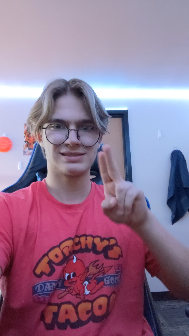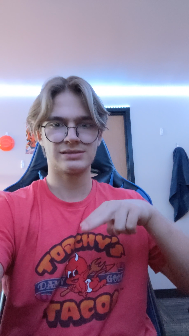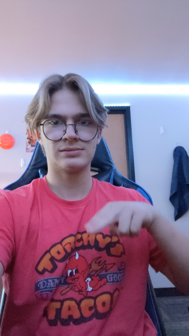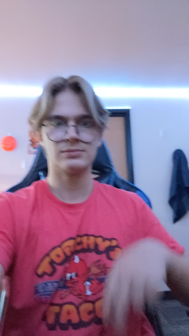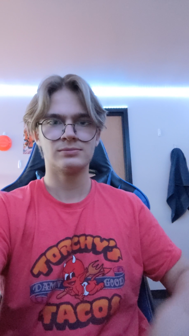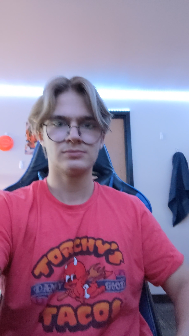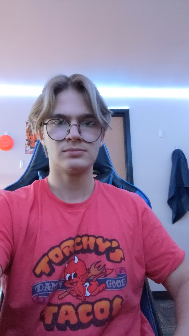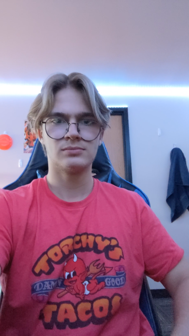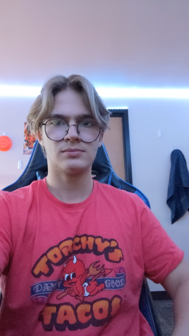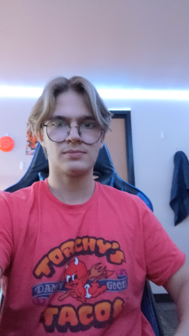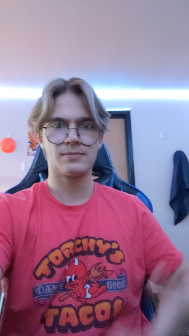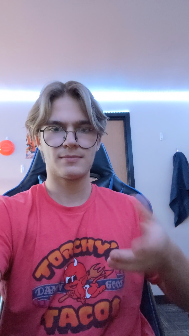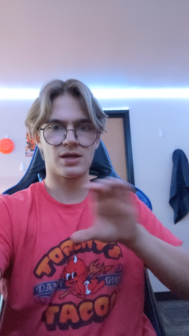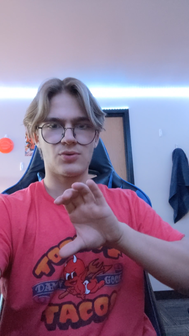pour